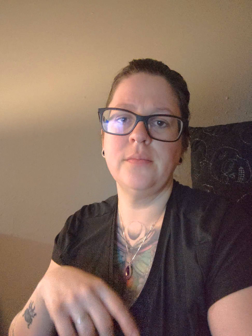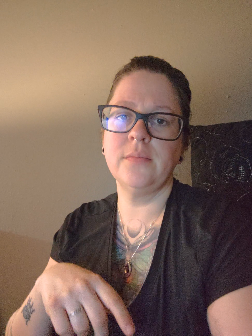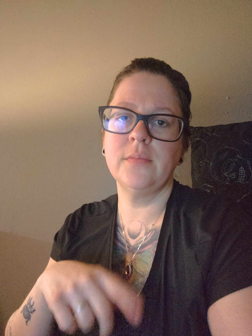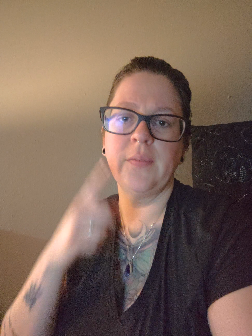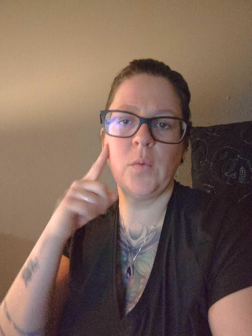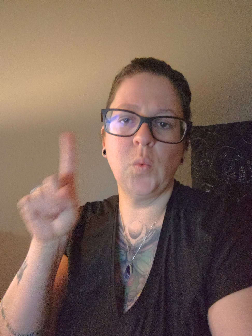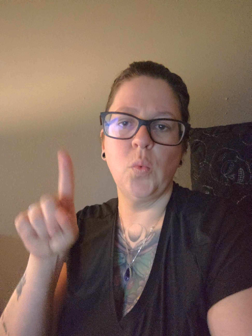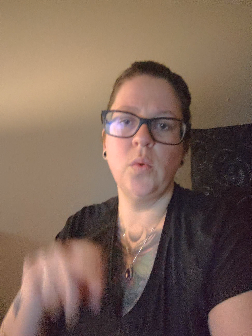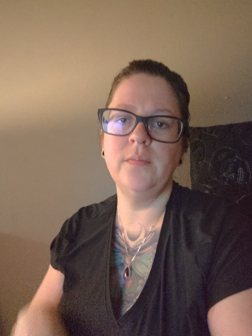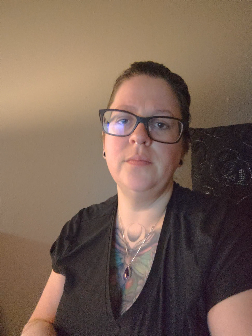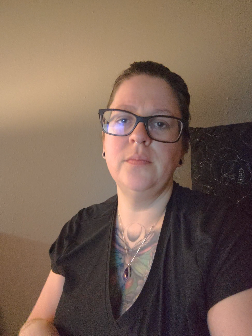for